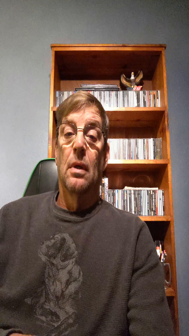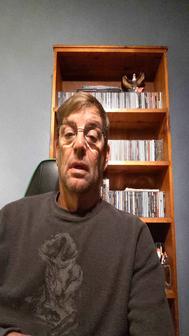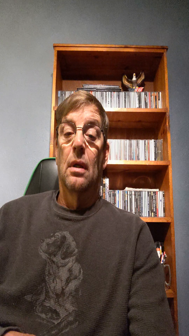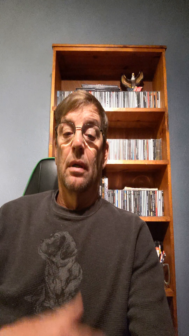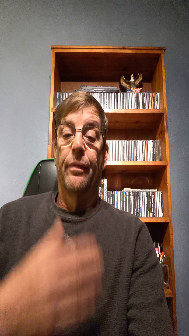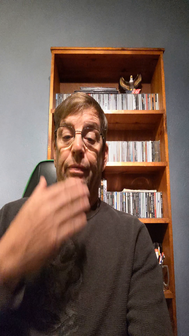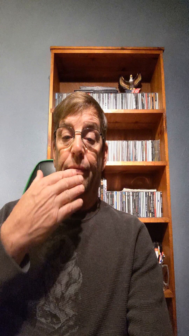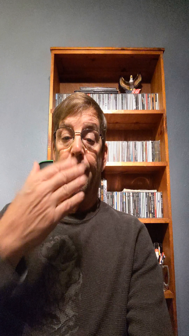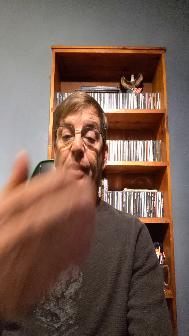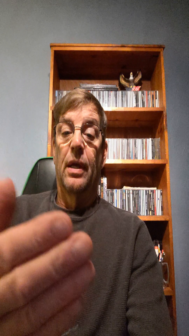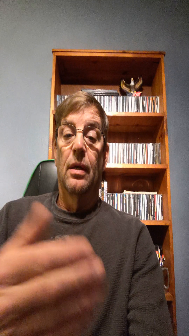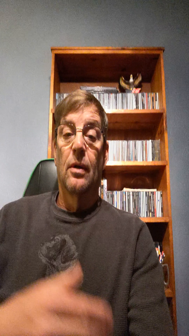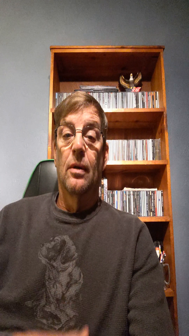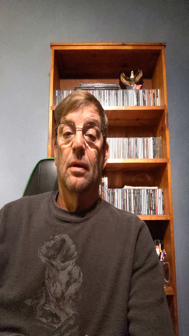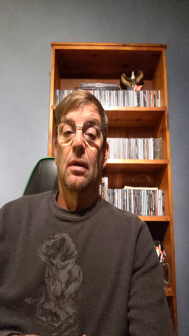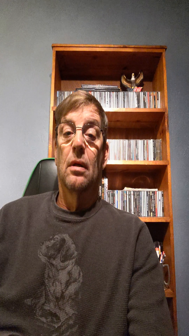thank you